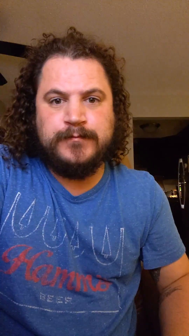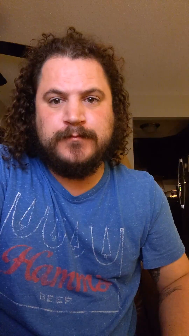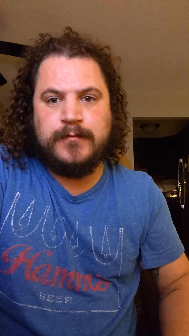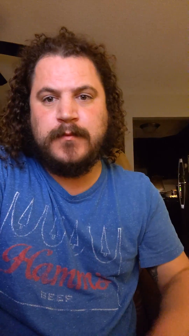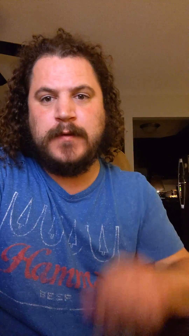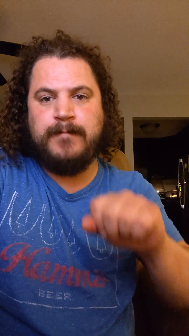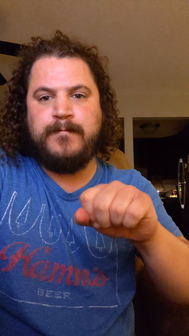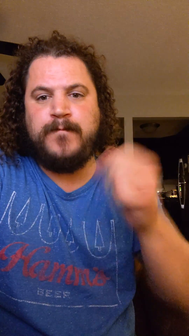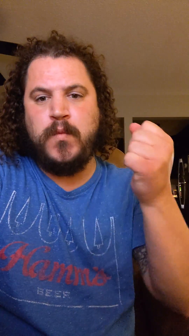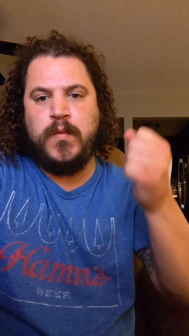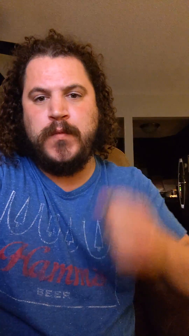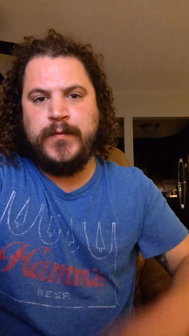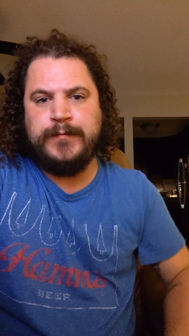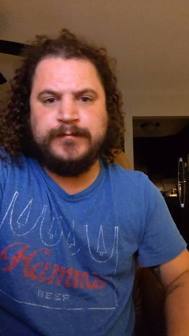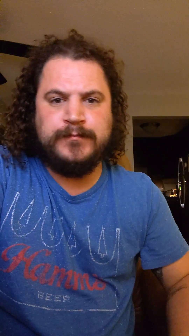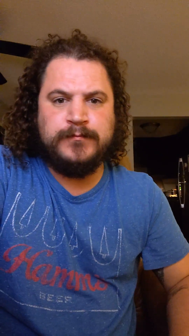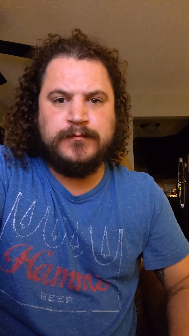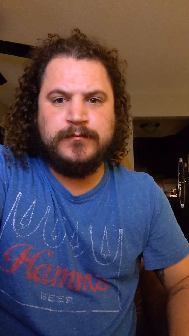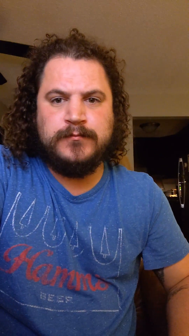broken